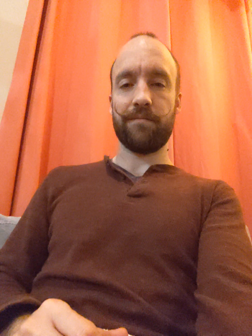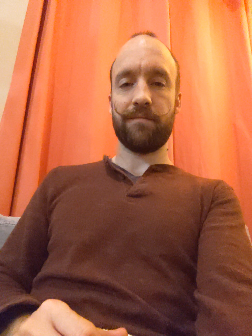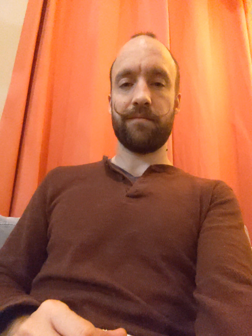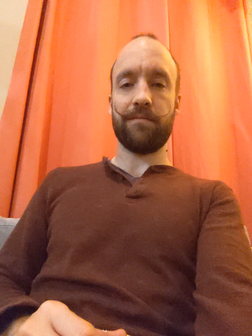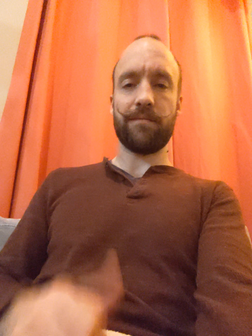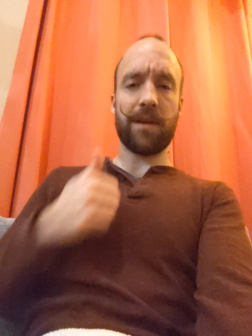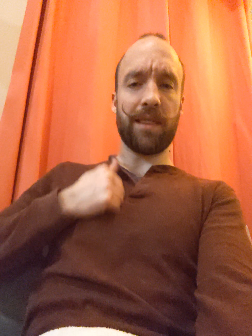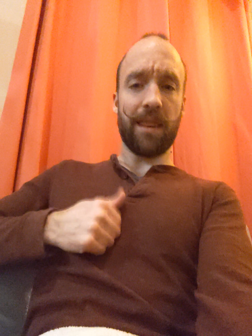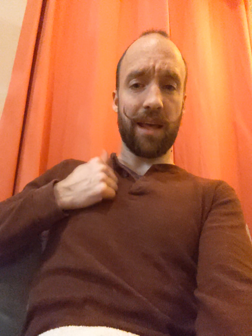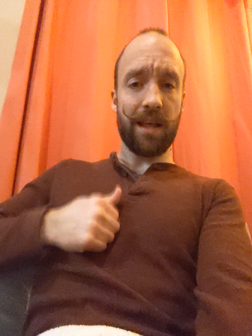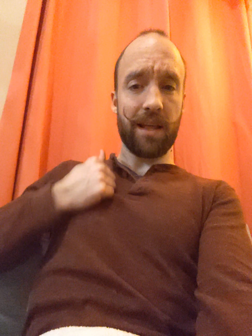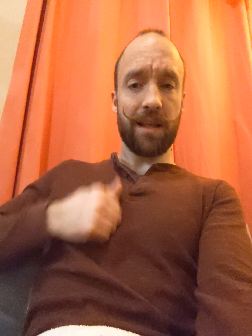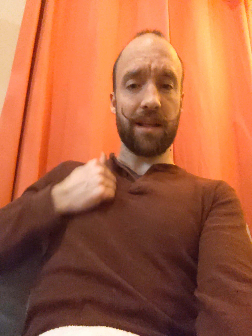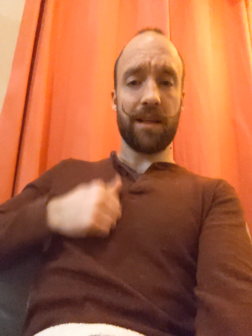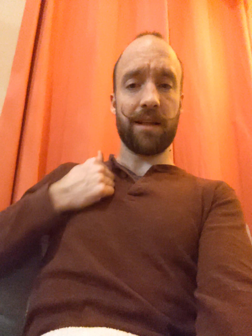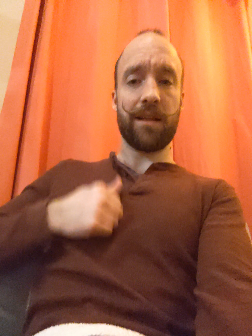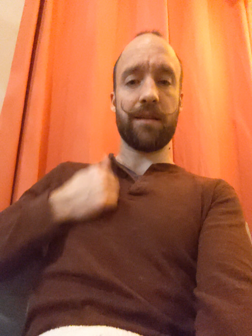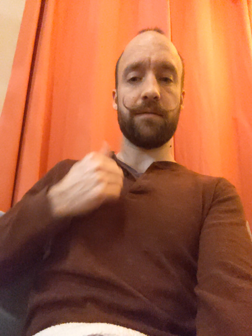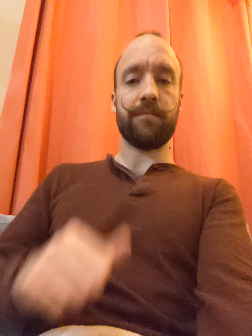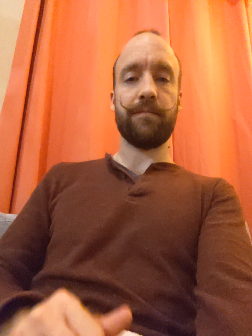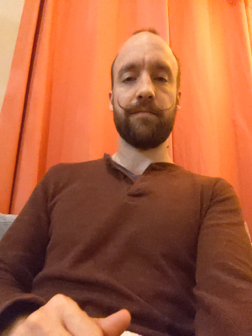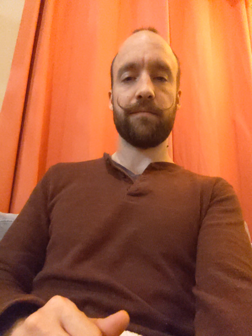bath